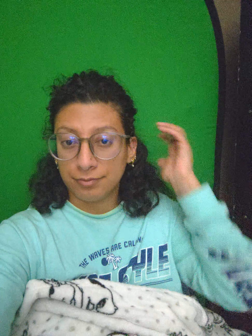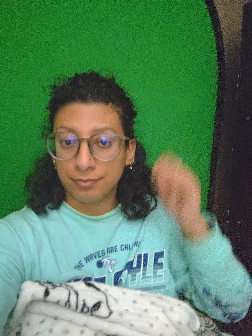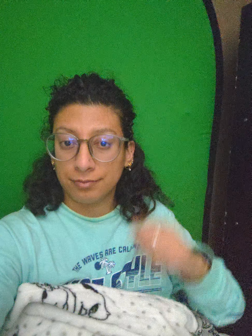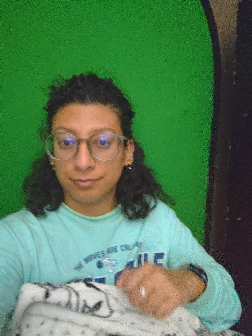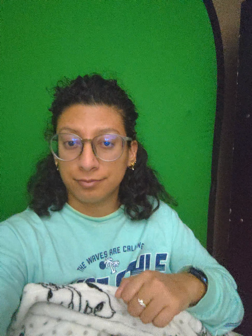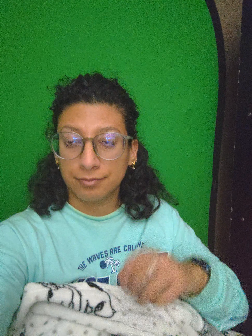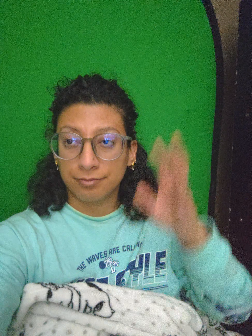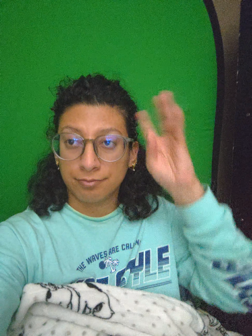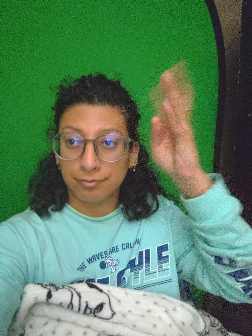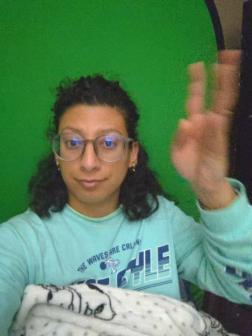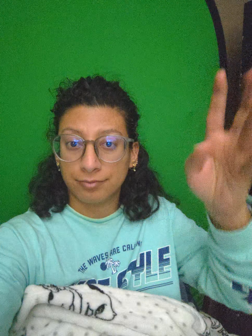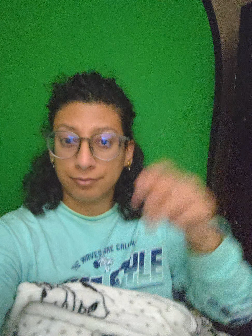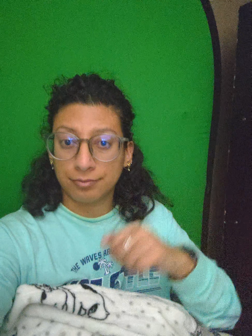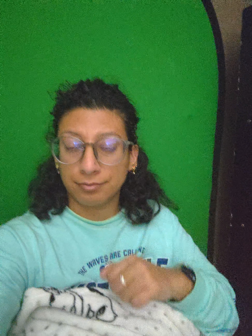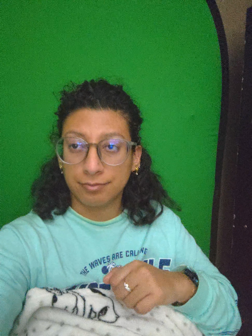pretend